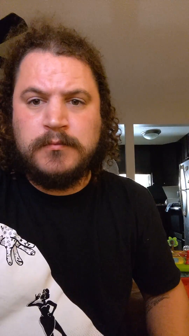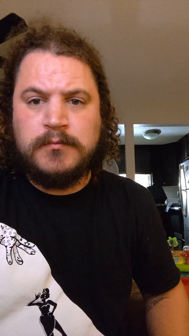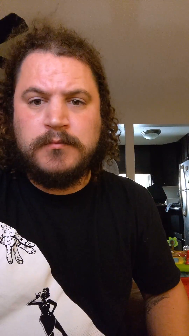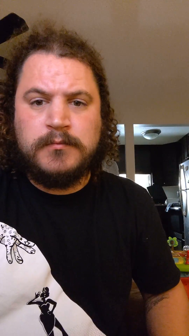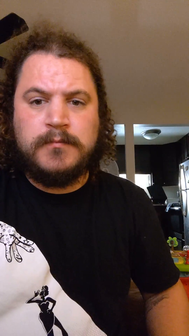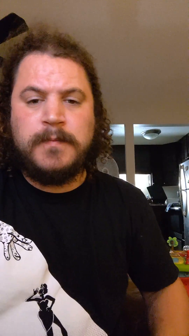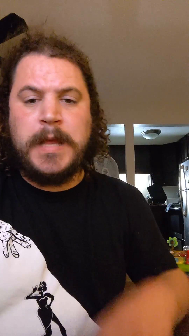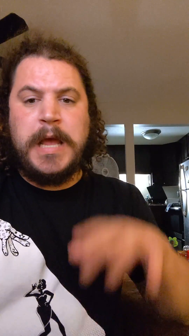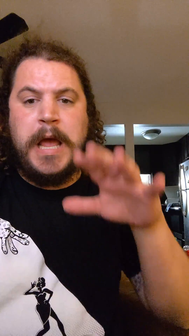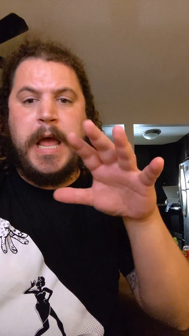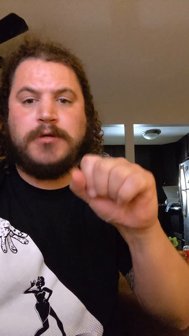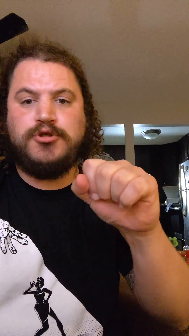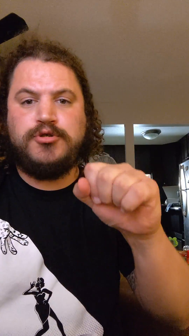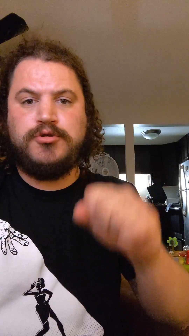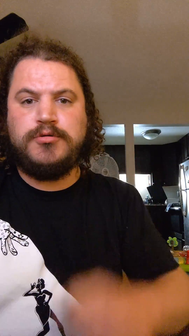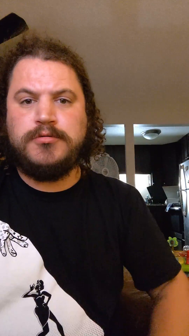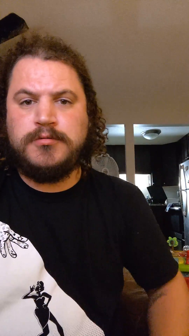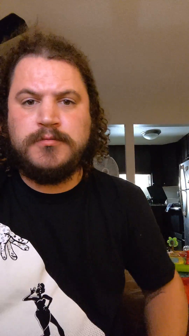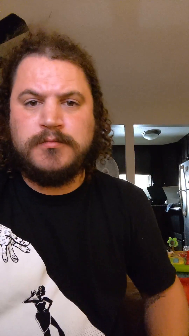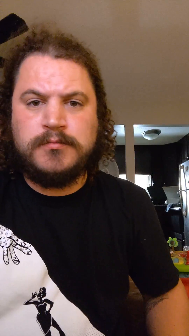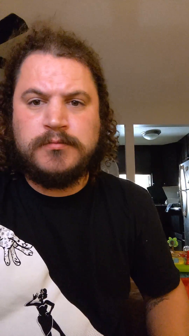catch